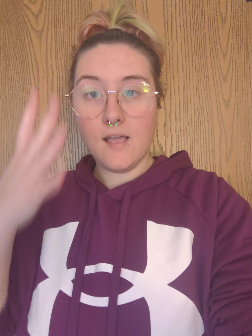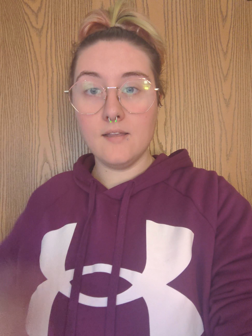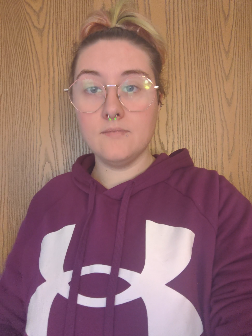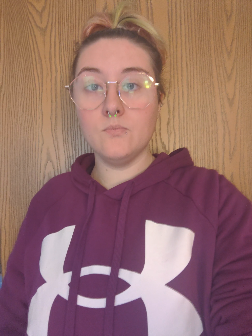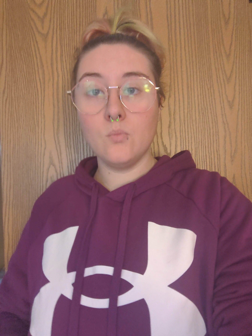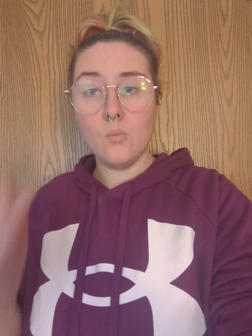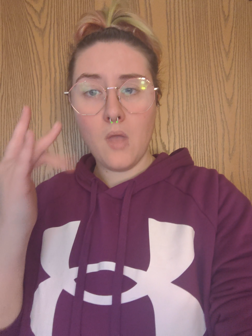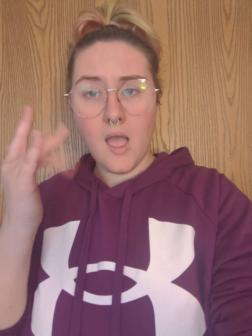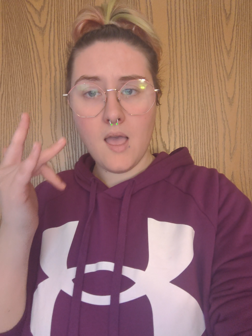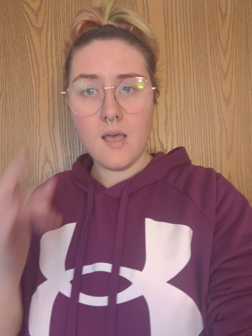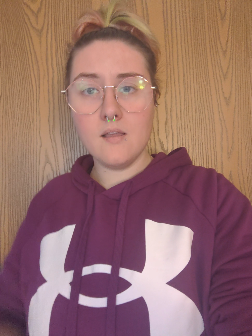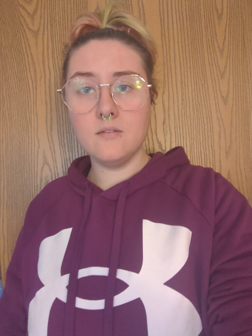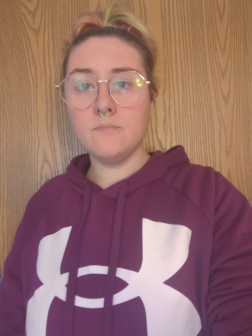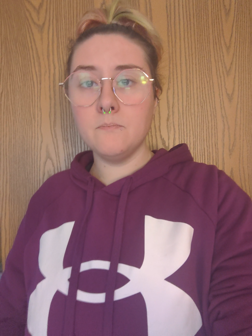why